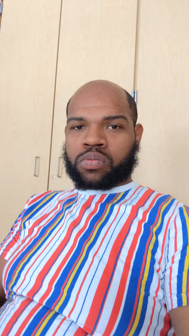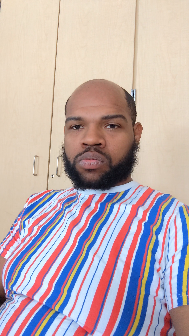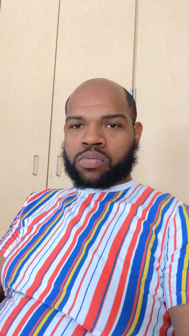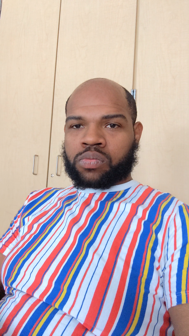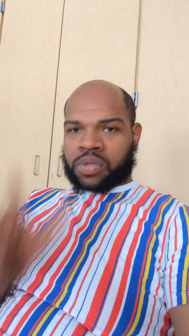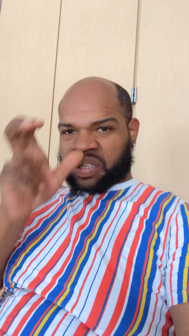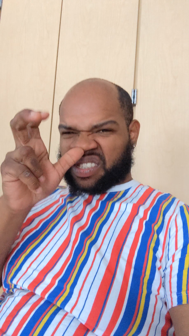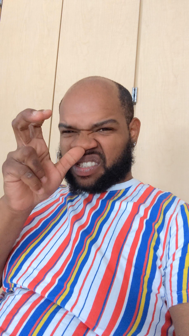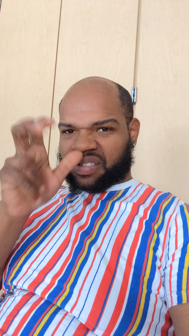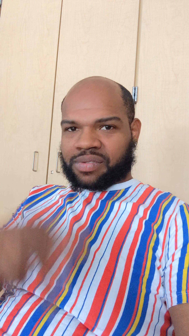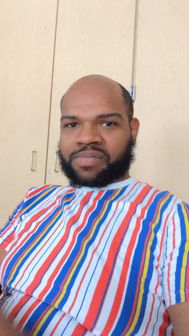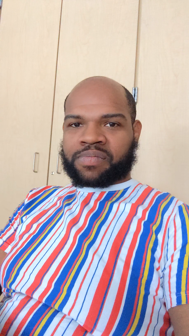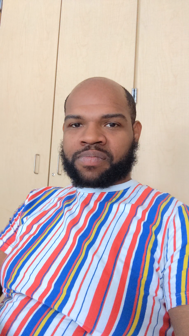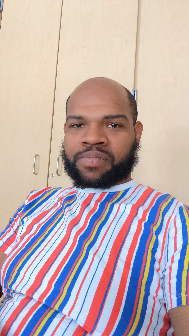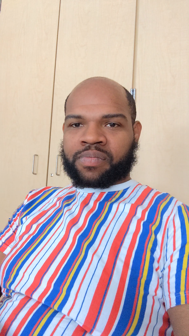ant